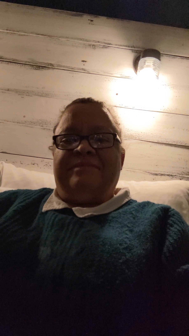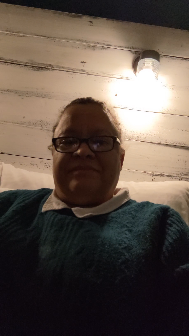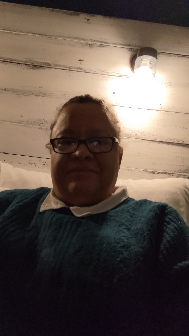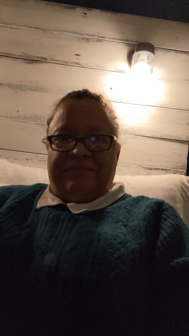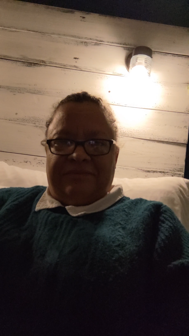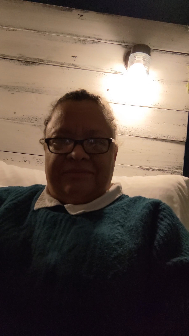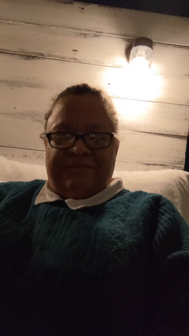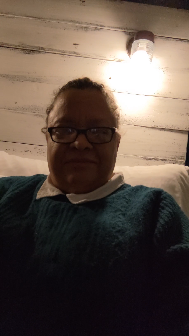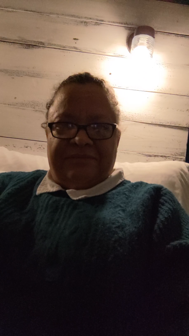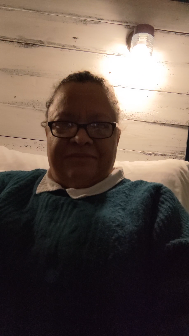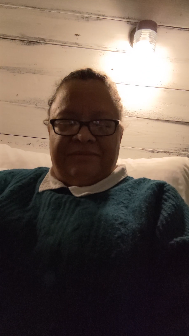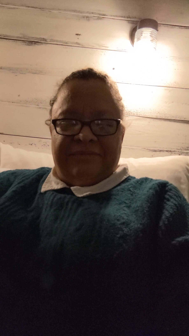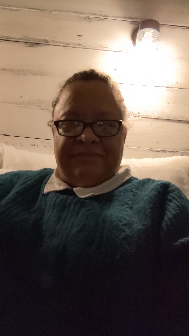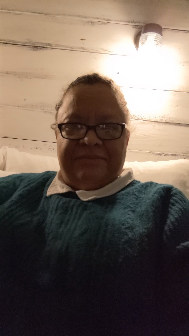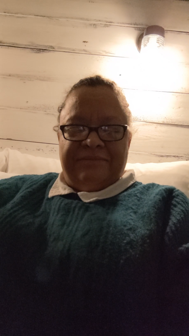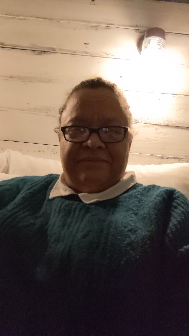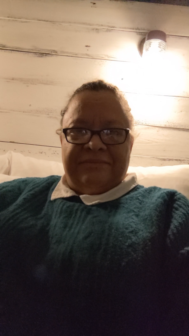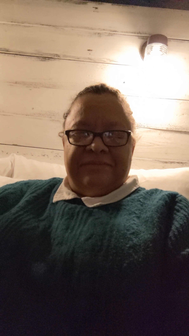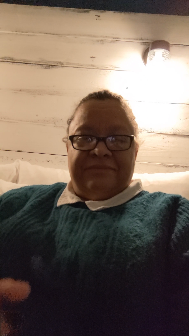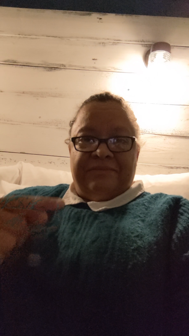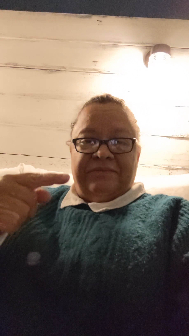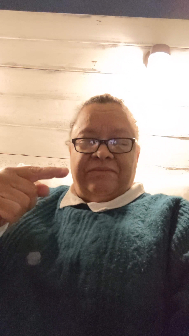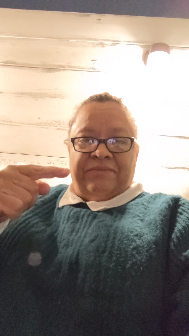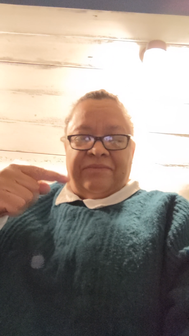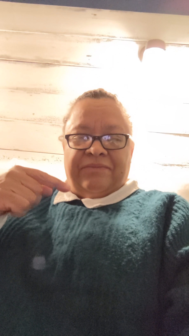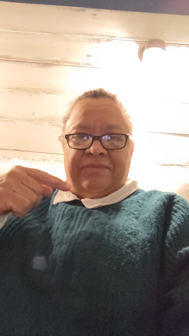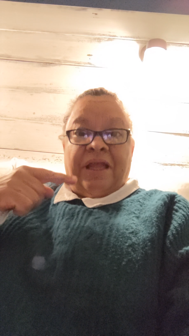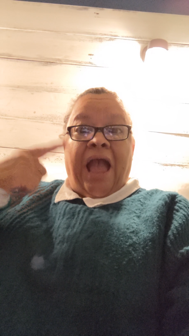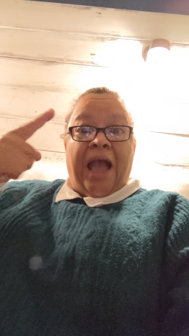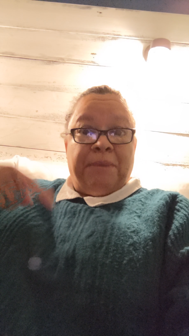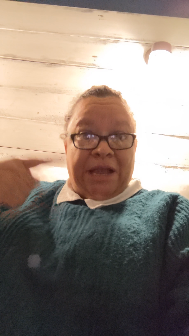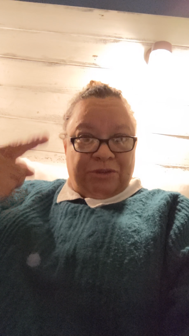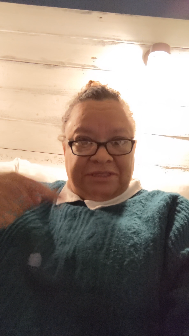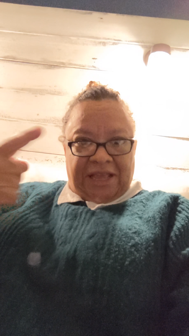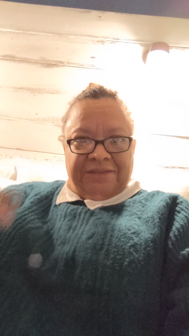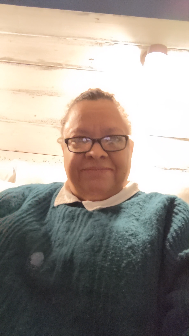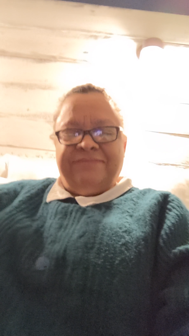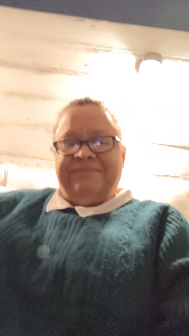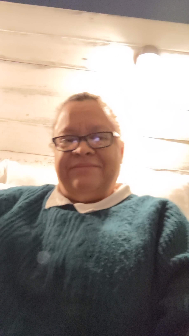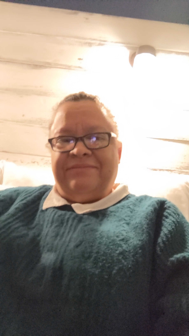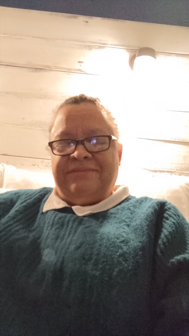about